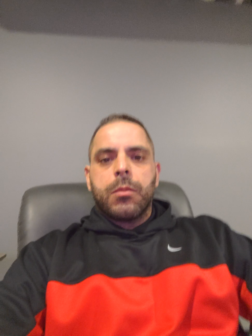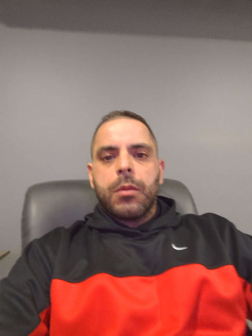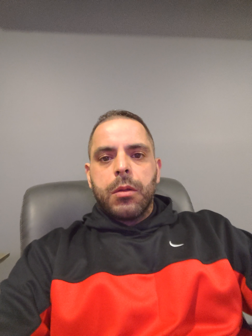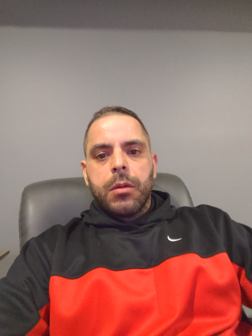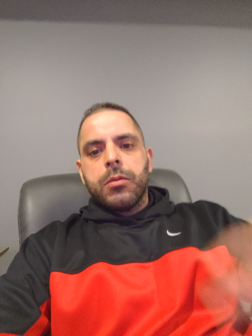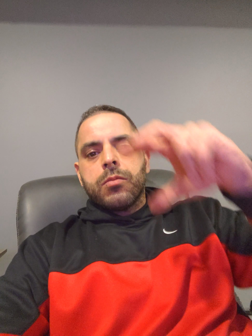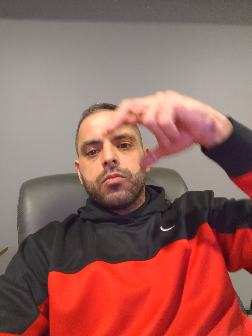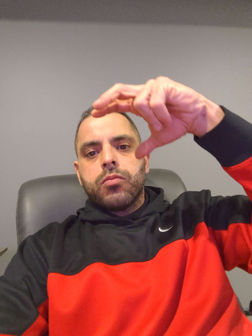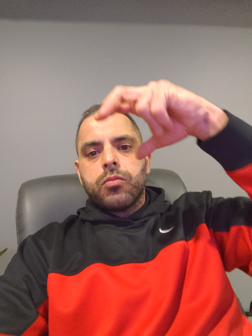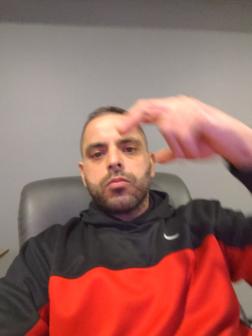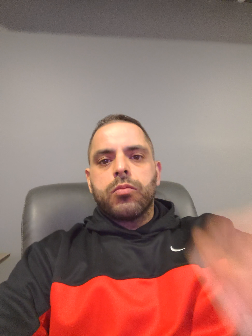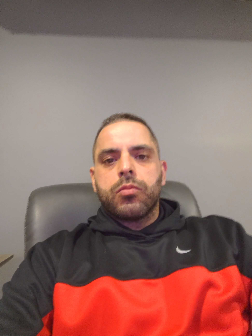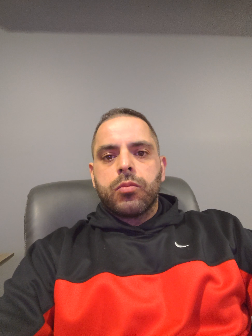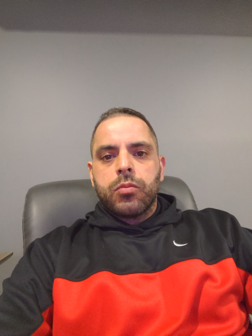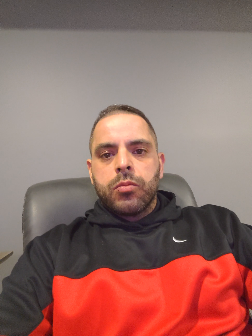helicopter